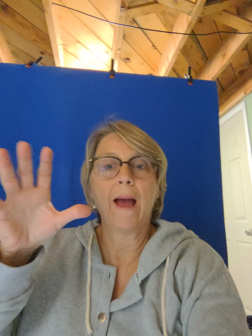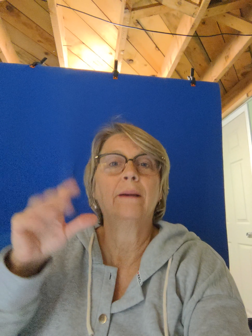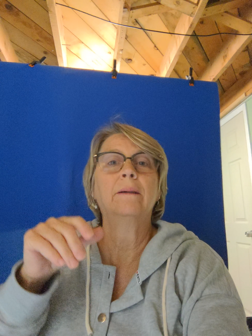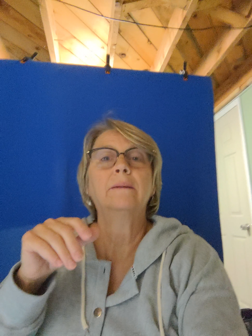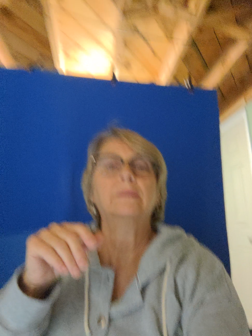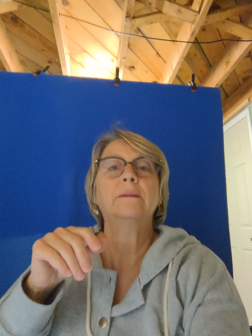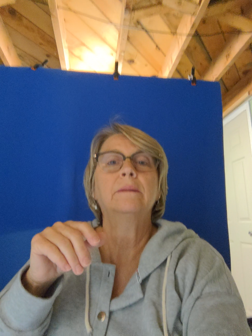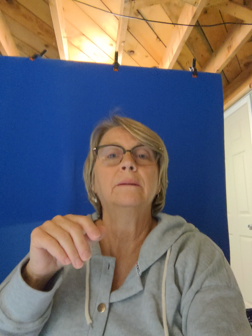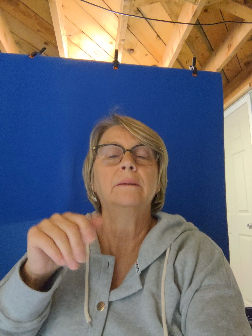awake